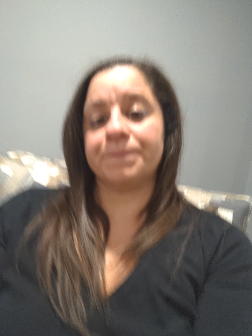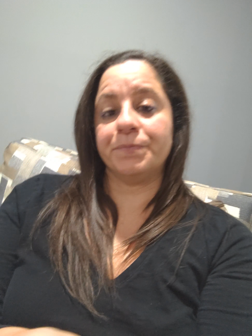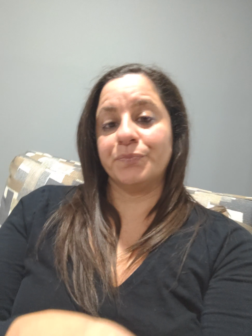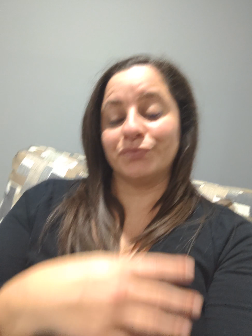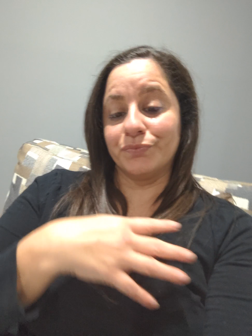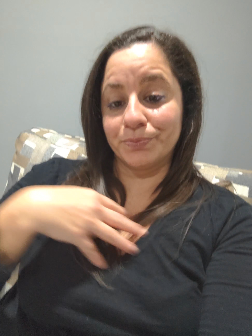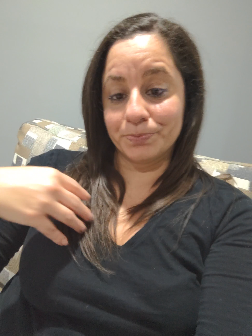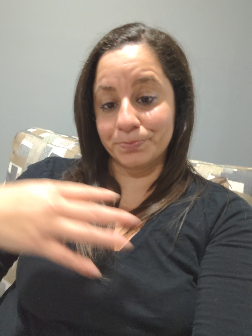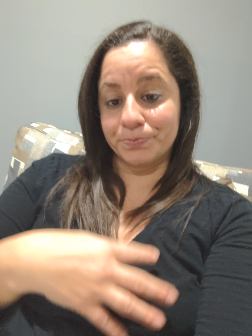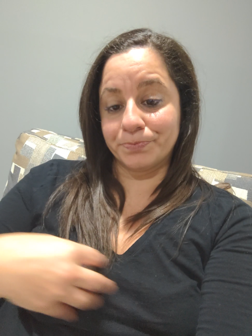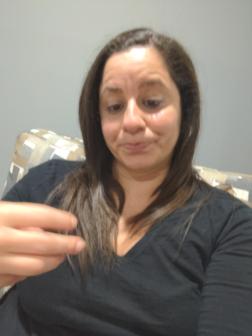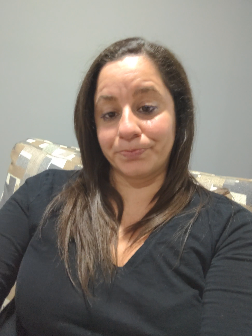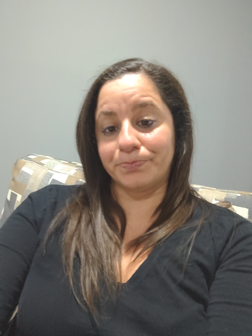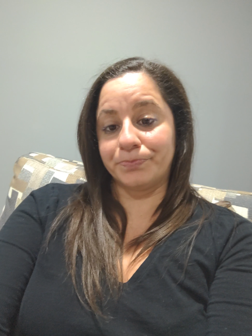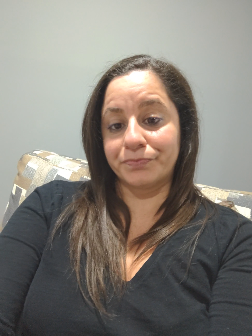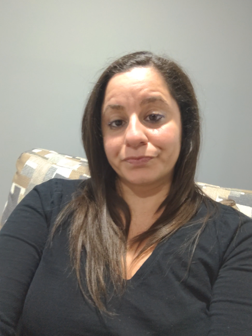zebra